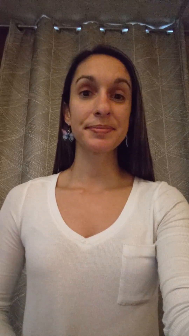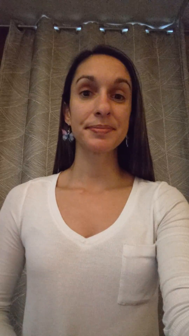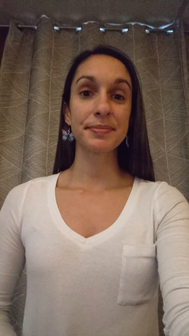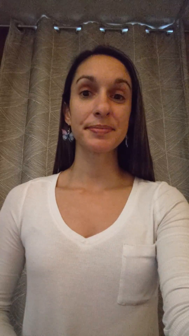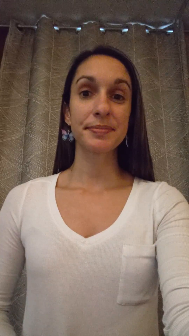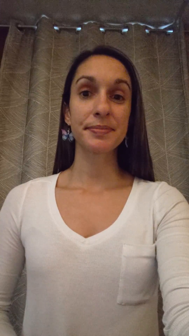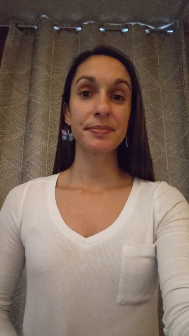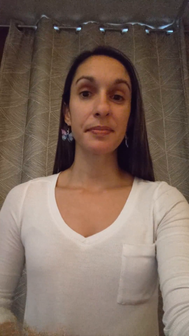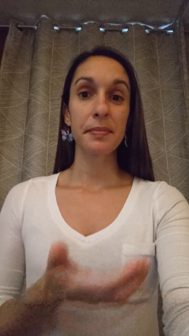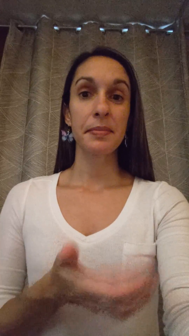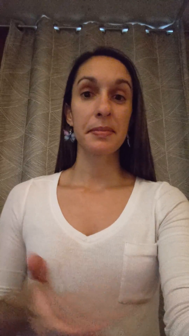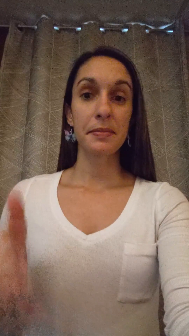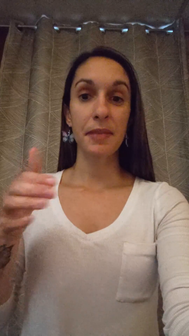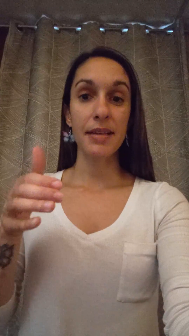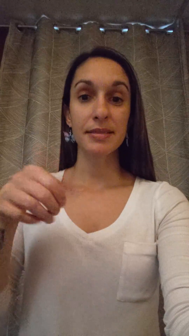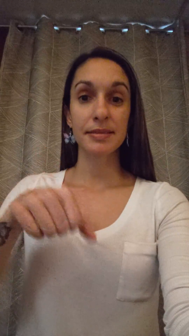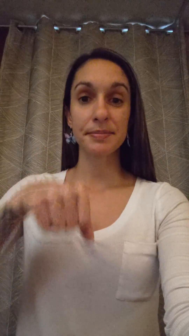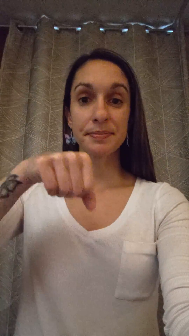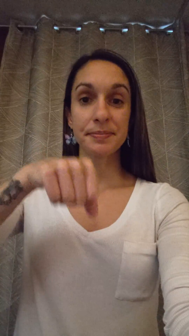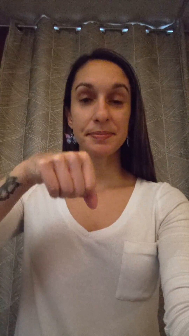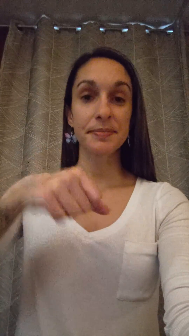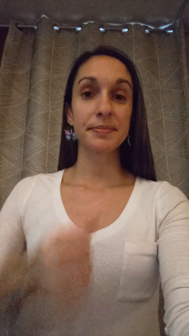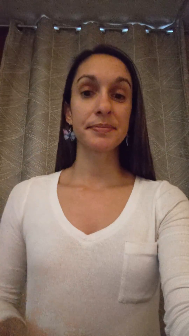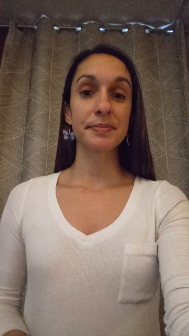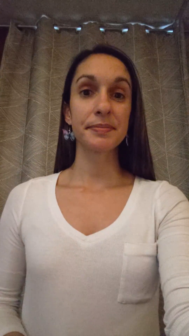basket